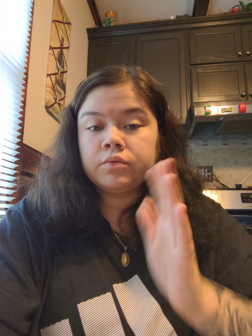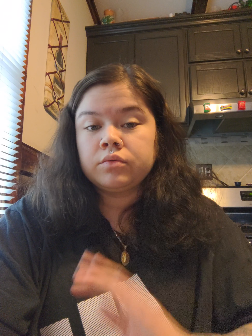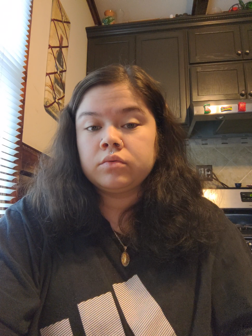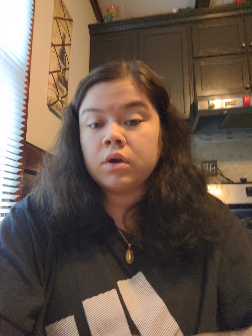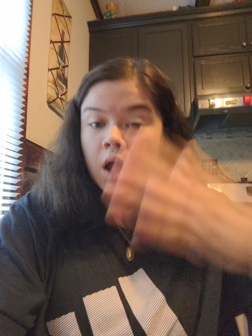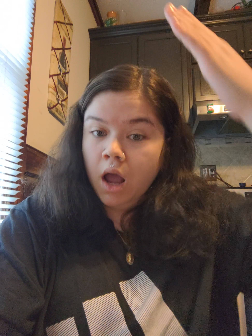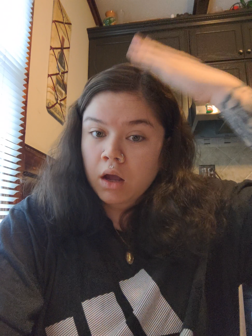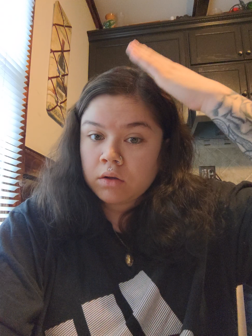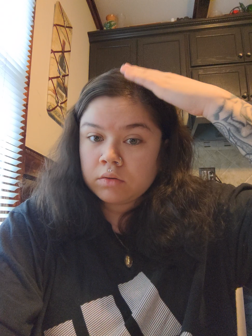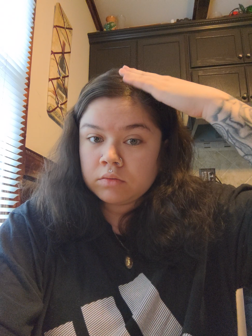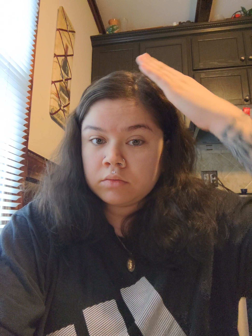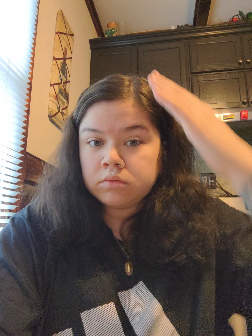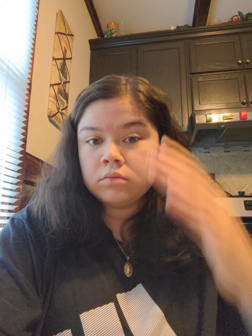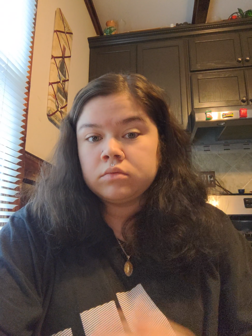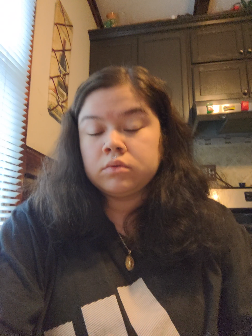hat